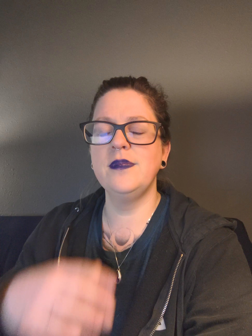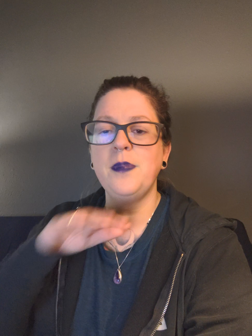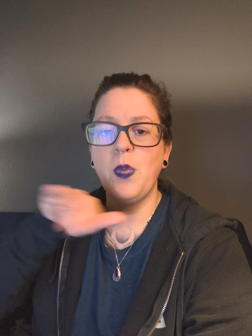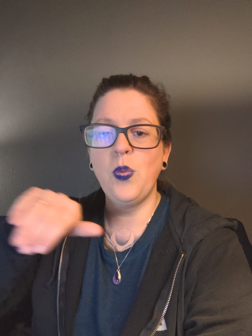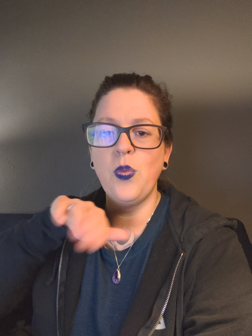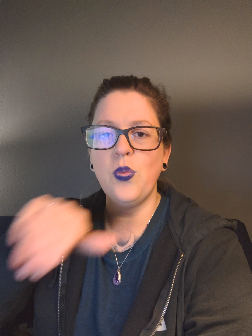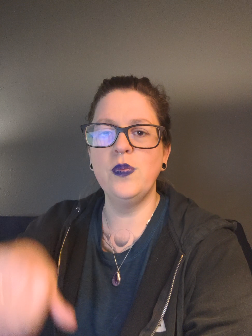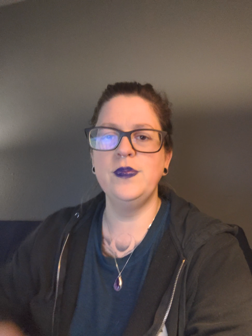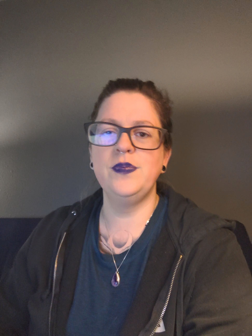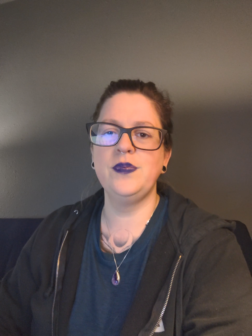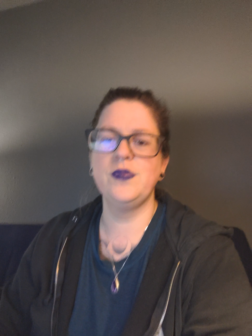pool